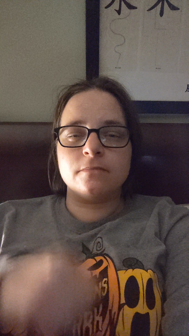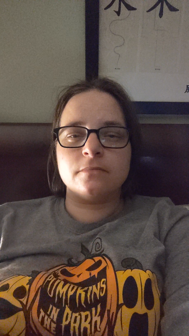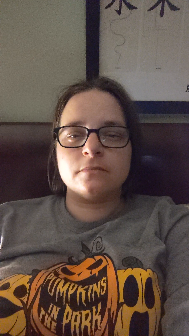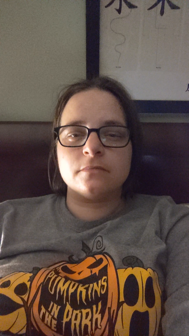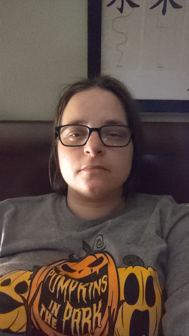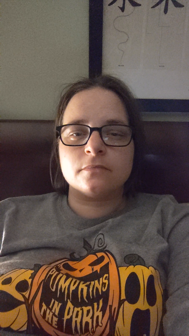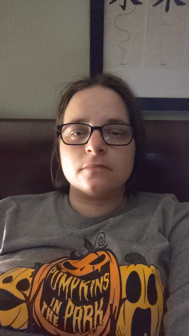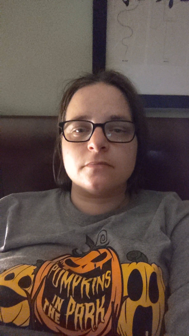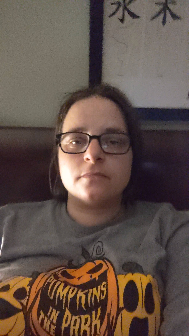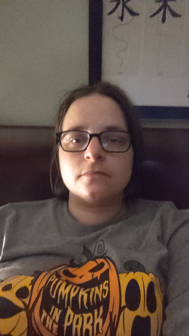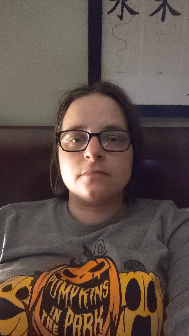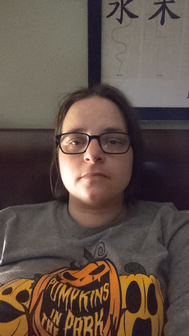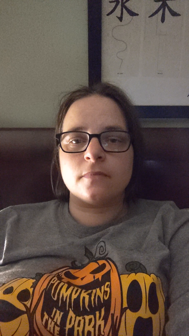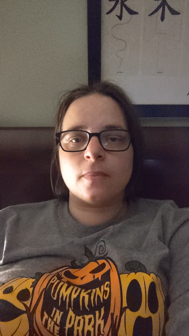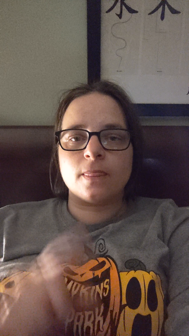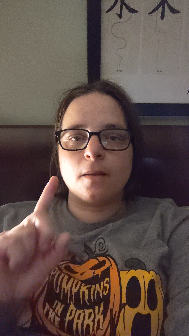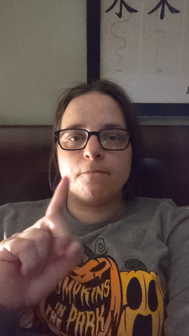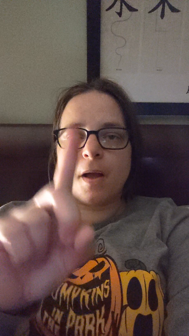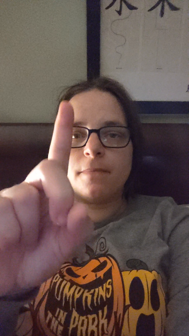bump